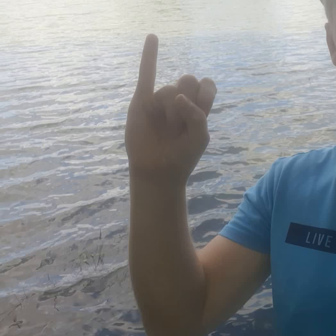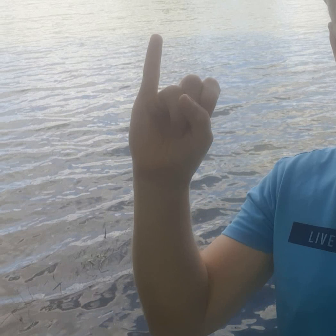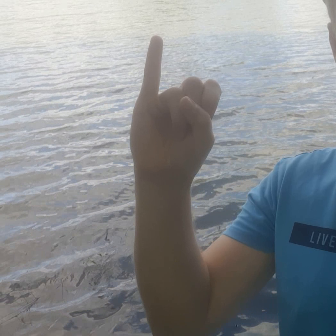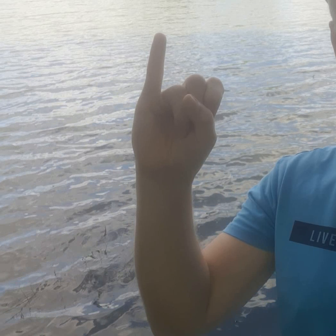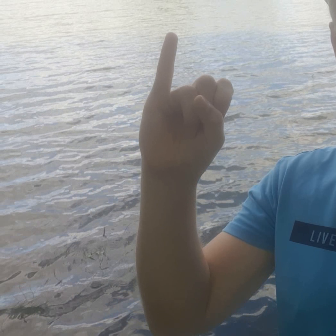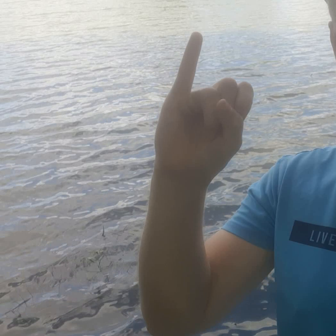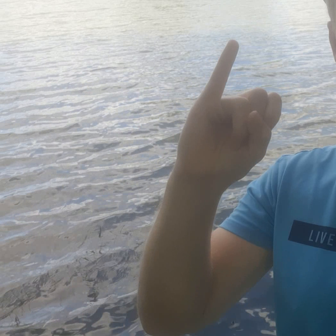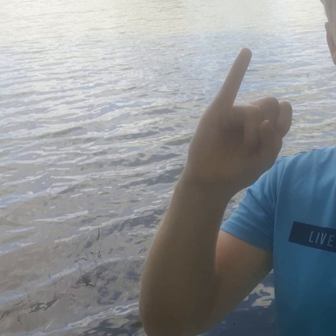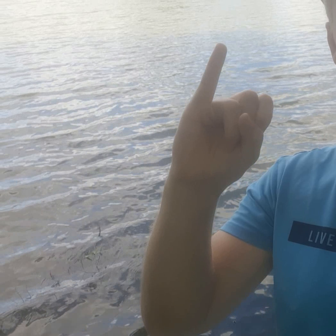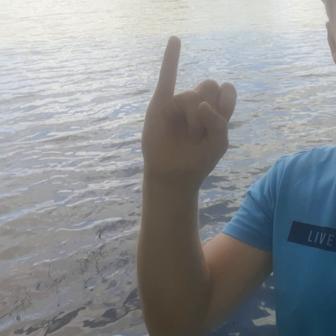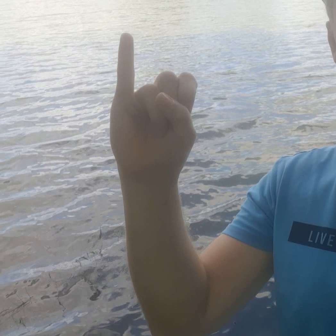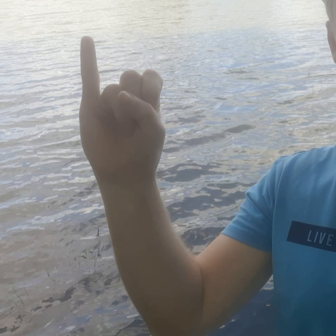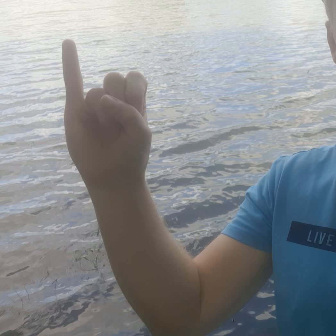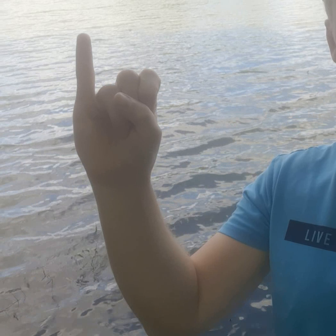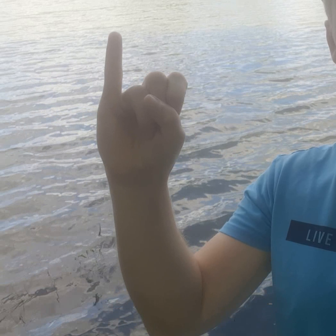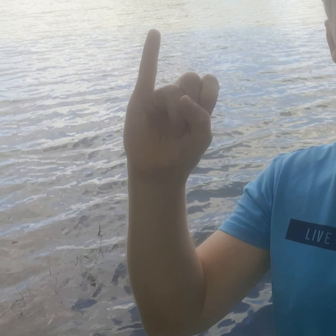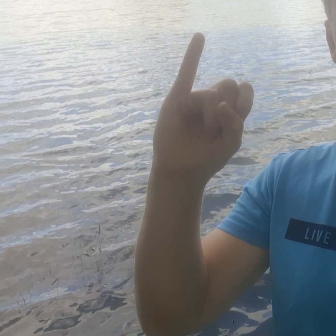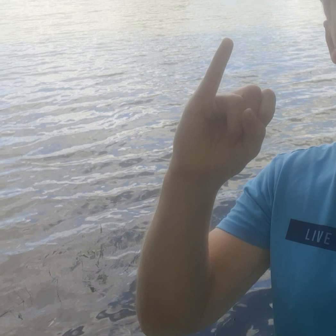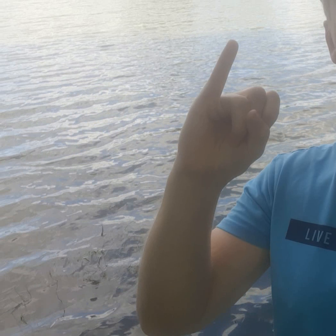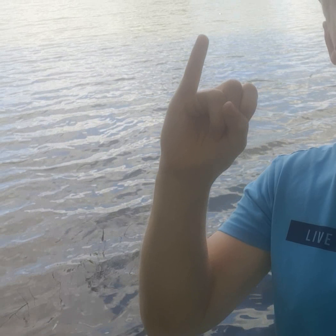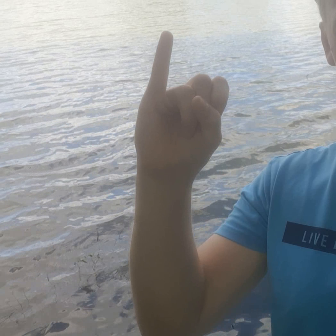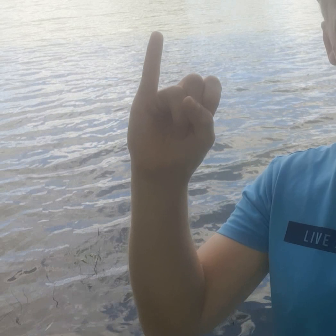Ї